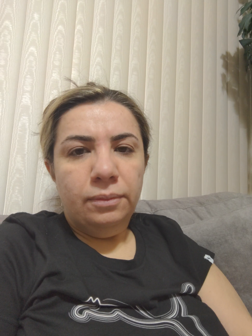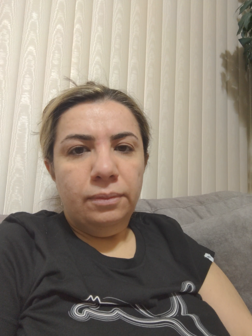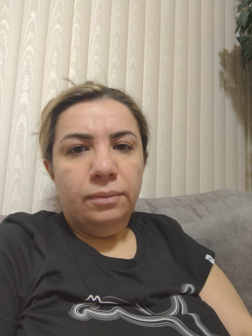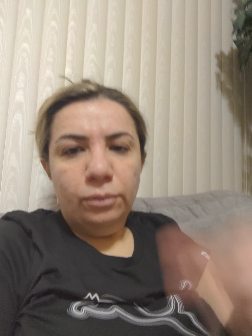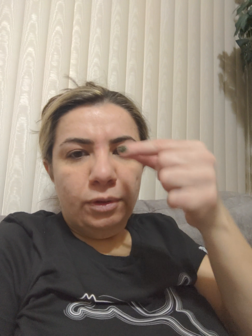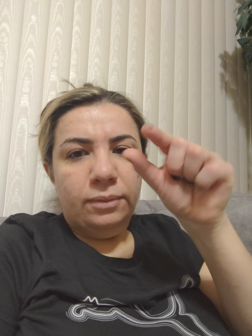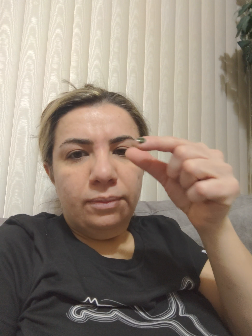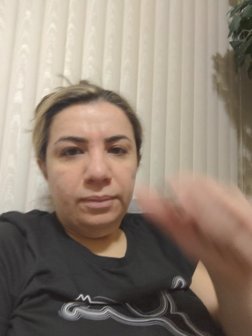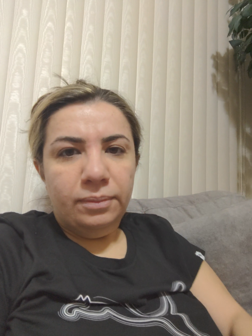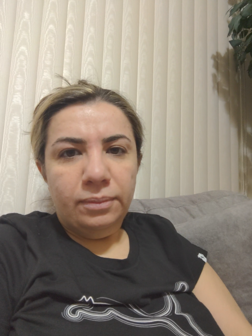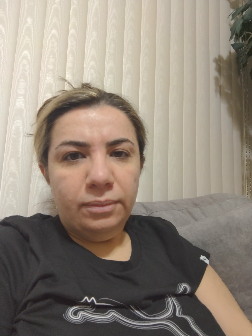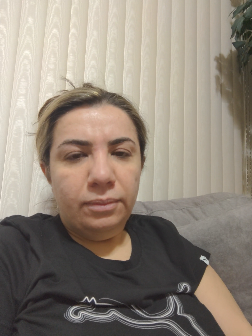green